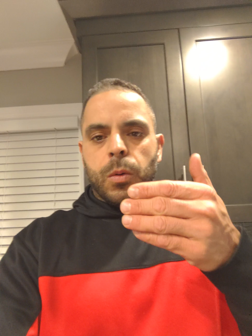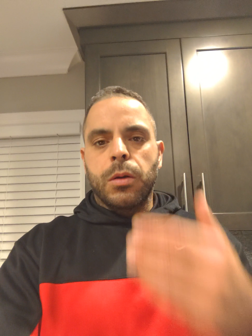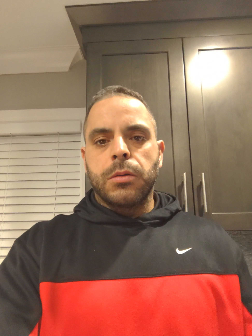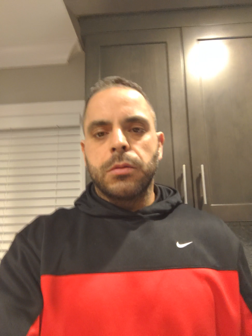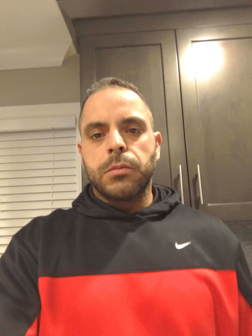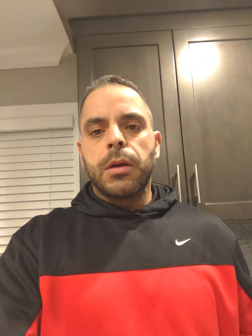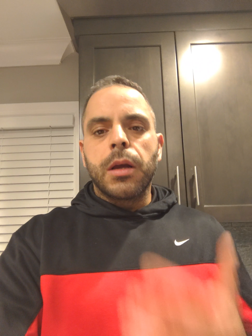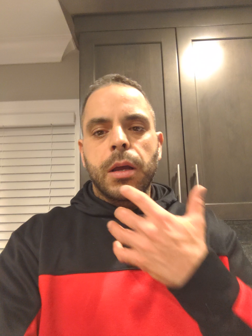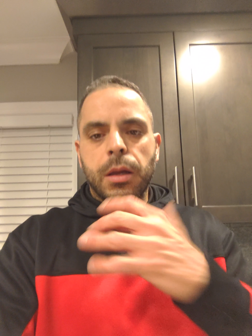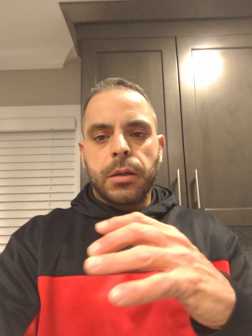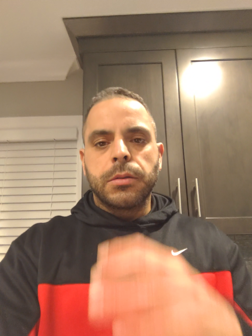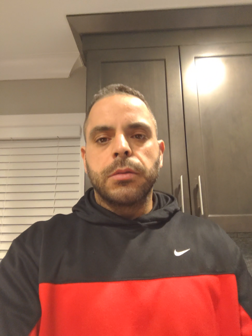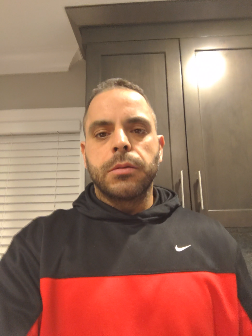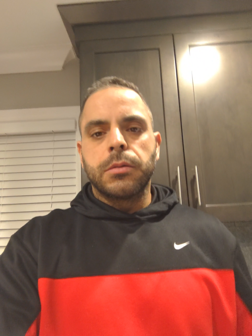hot